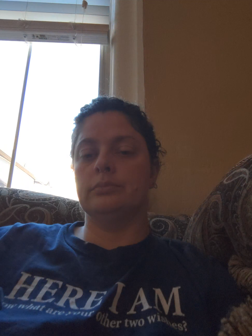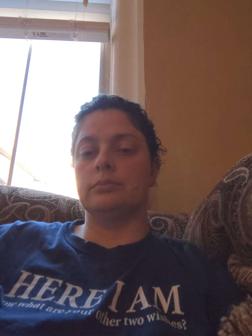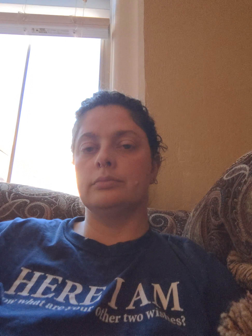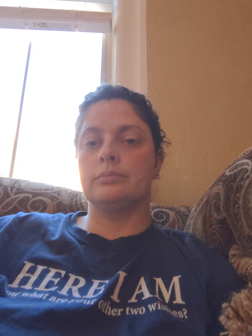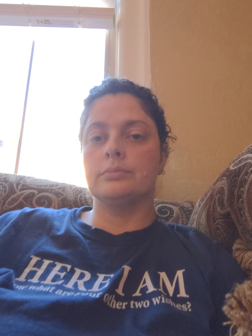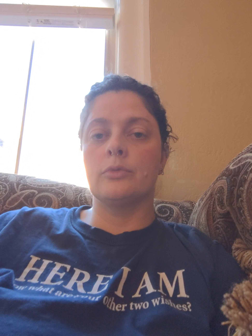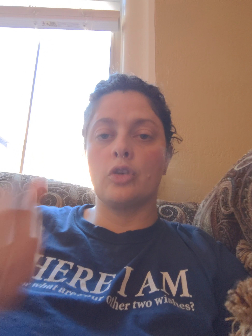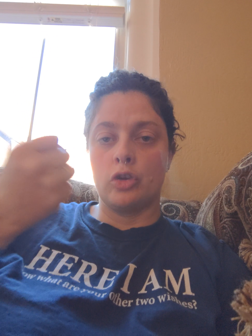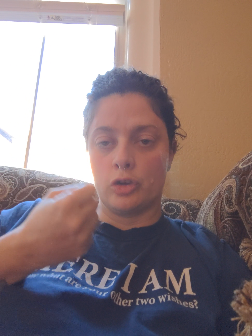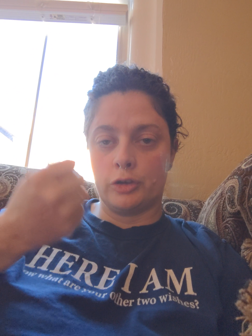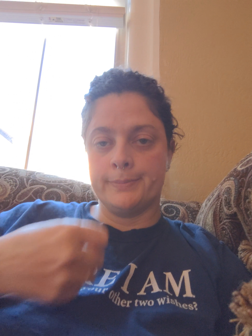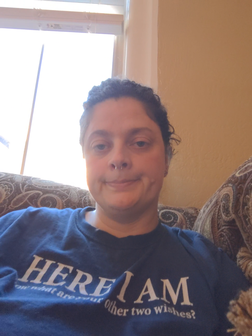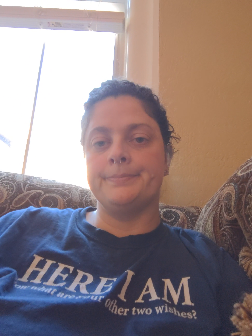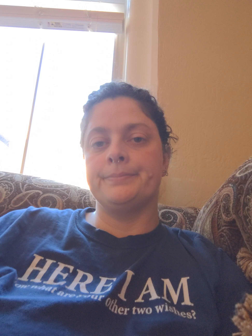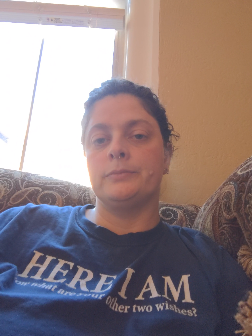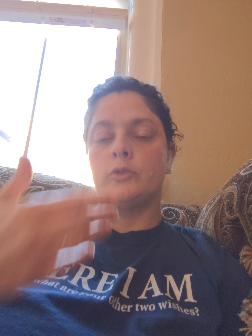car